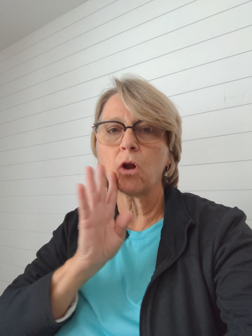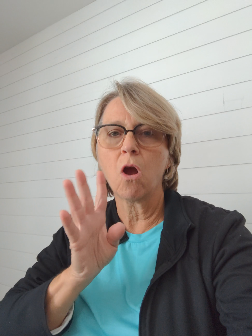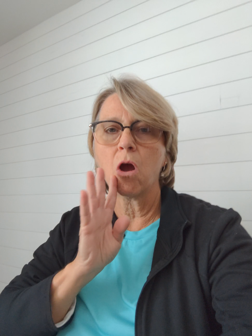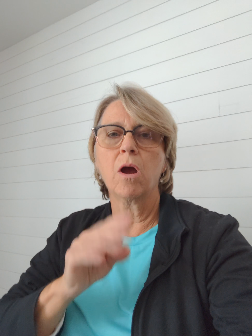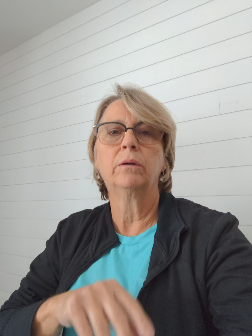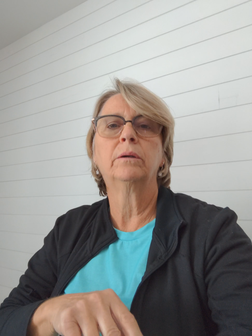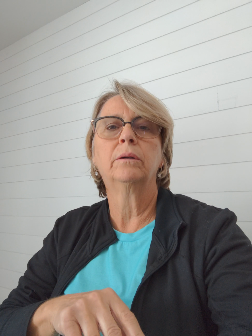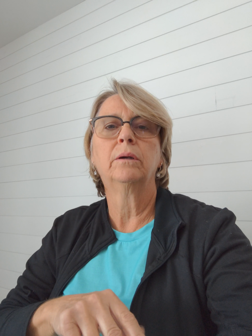talk